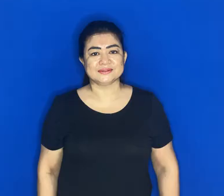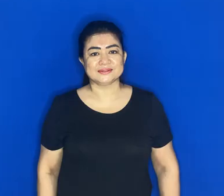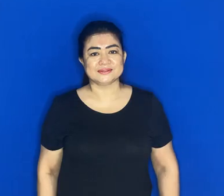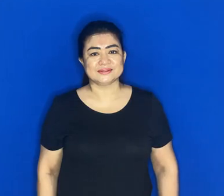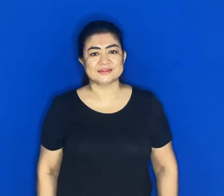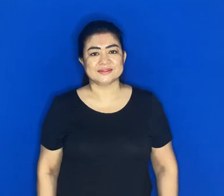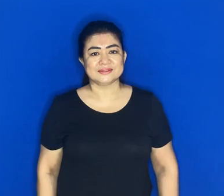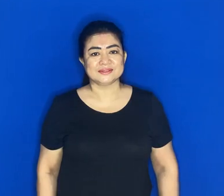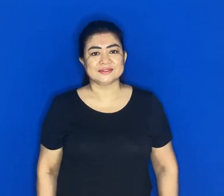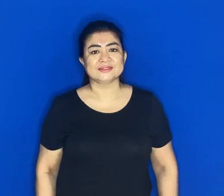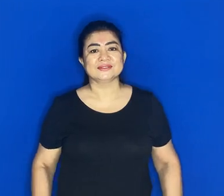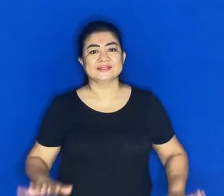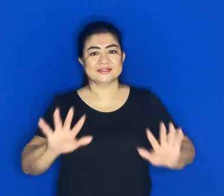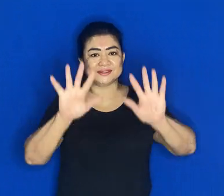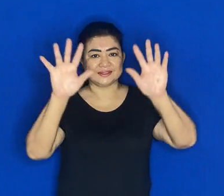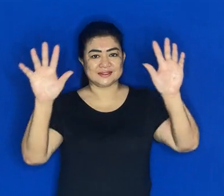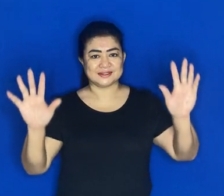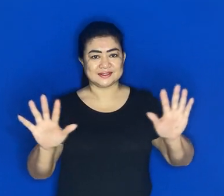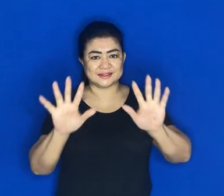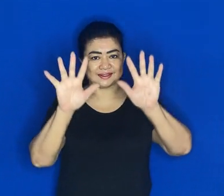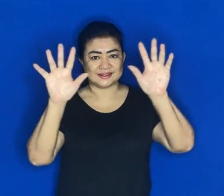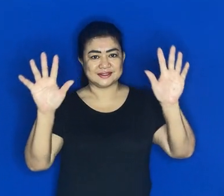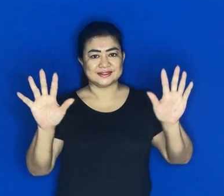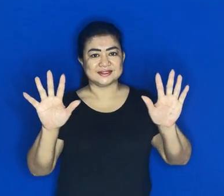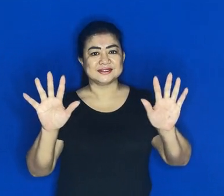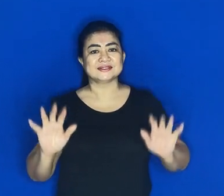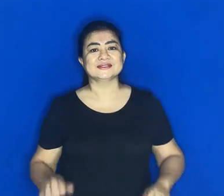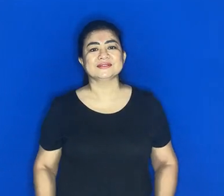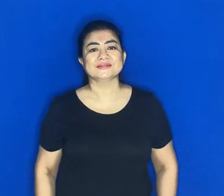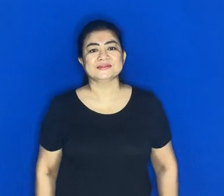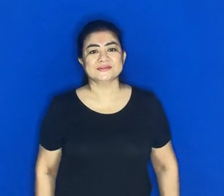sunday